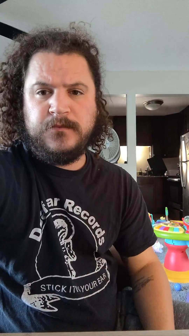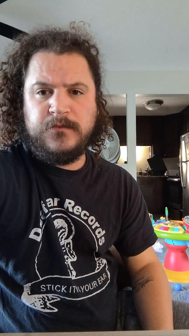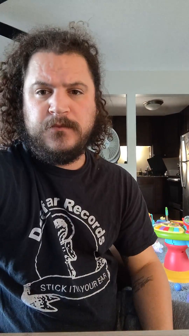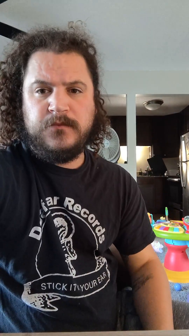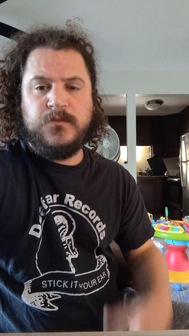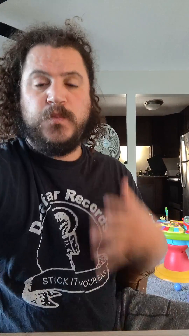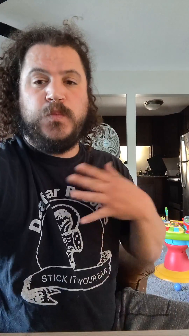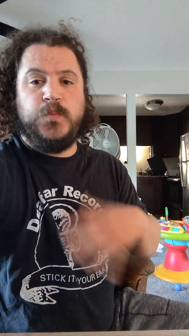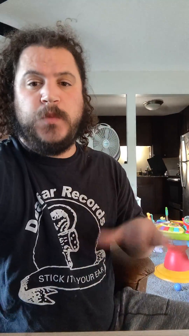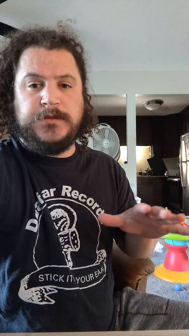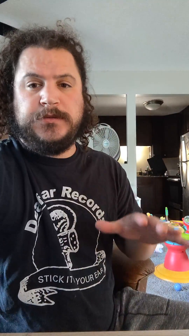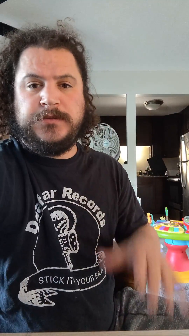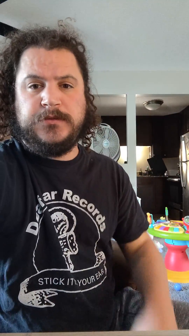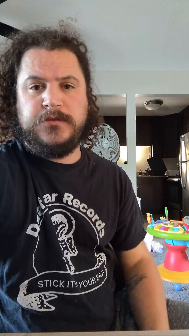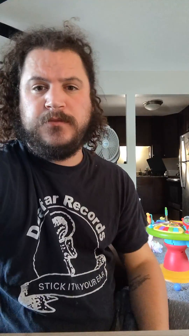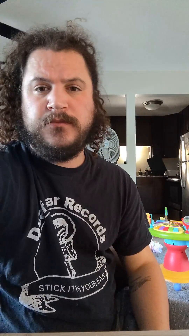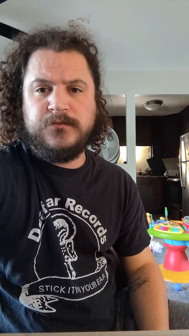dress